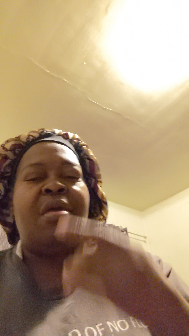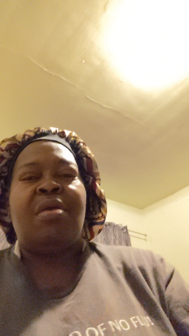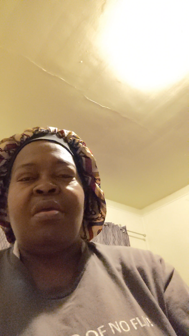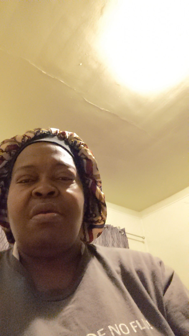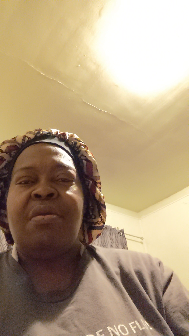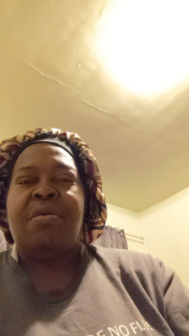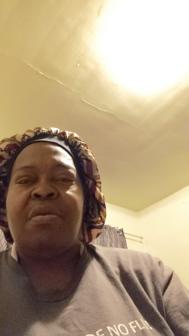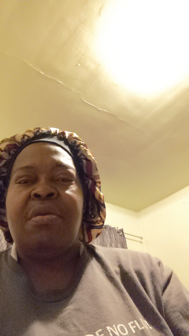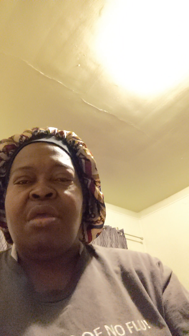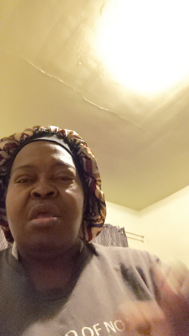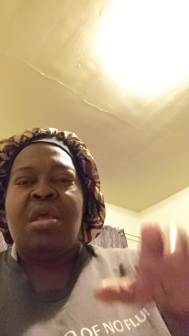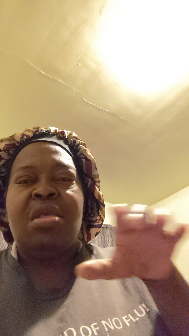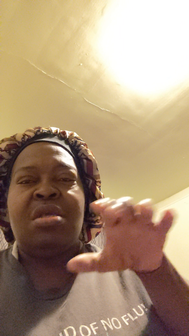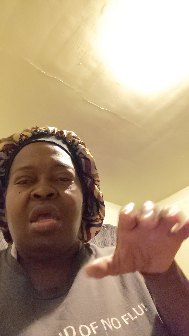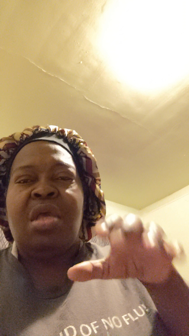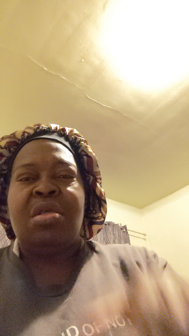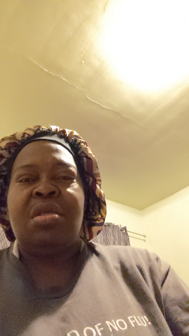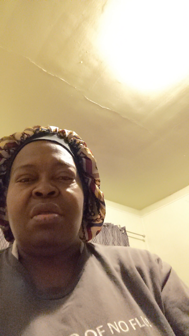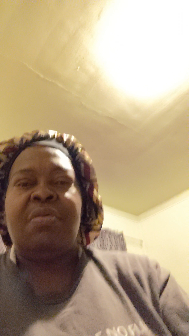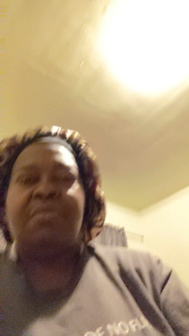does